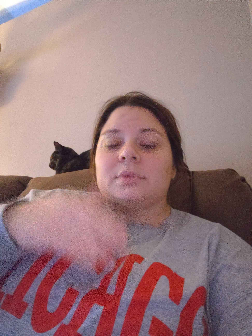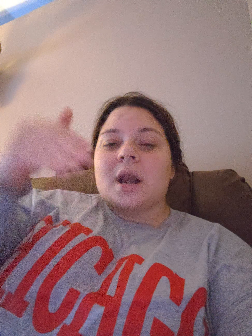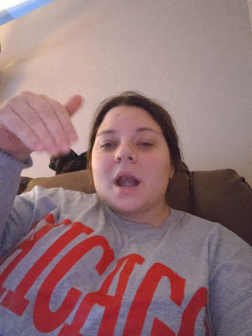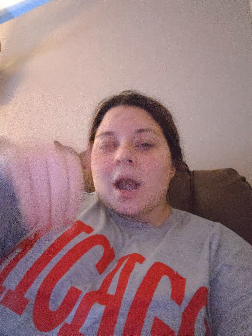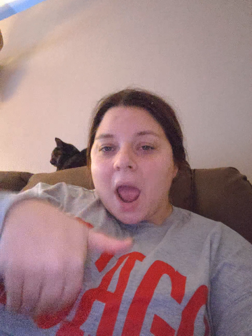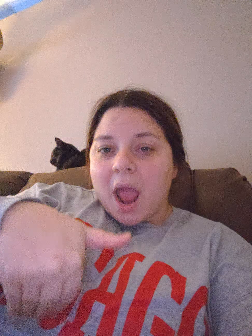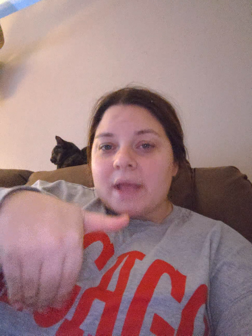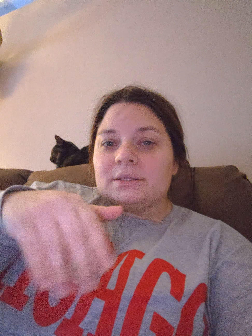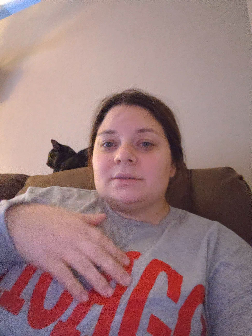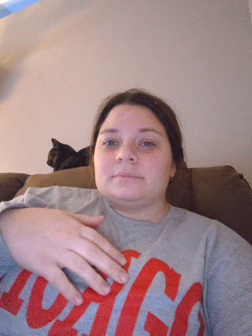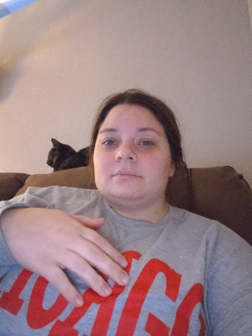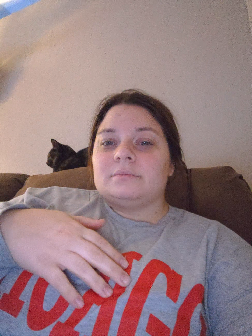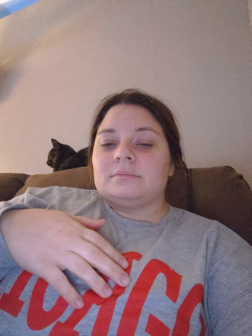night